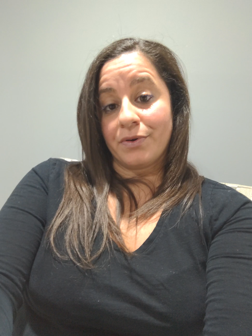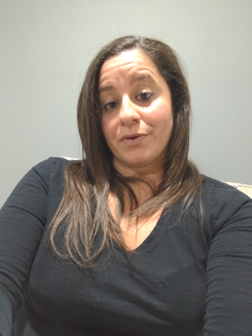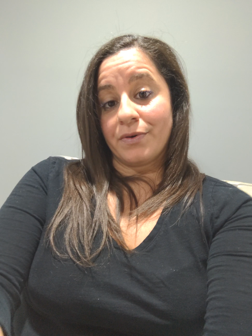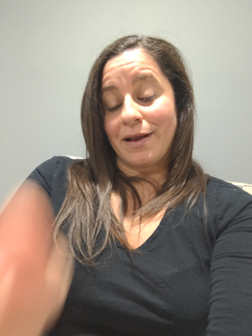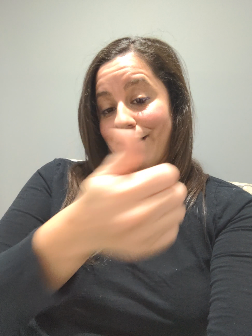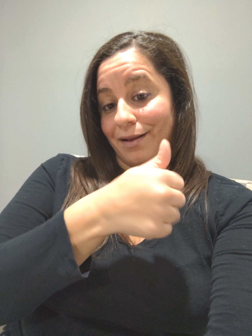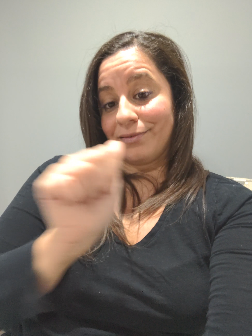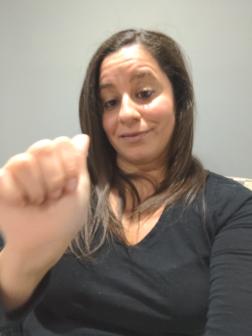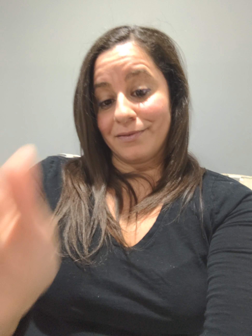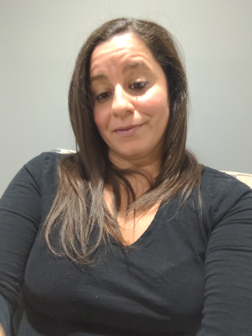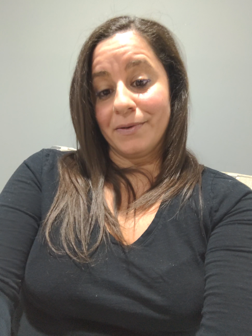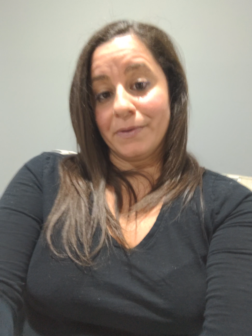any